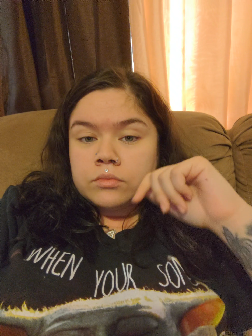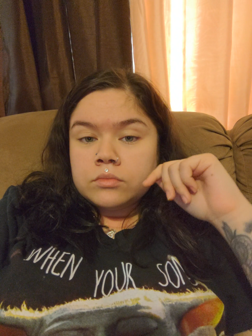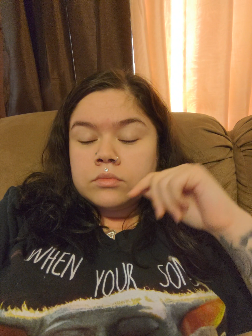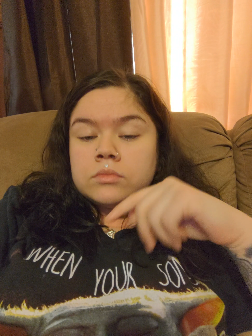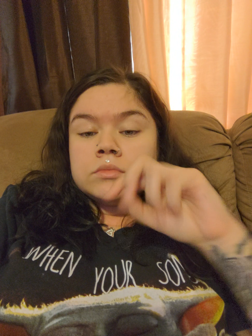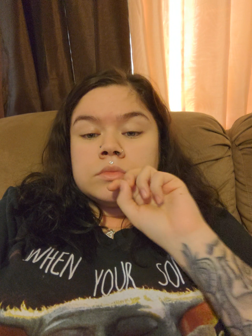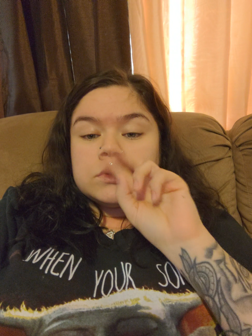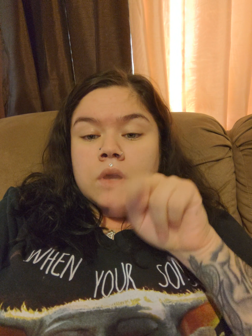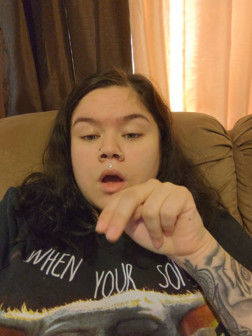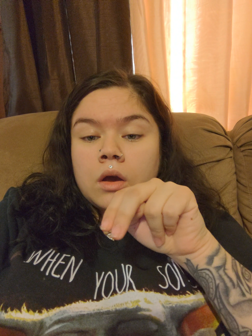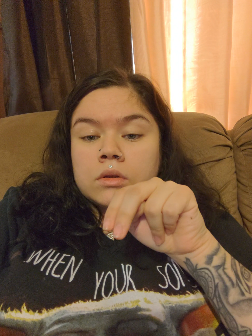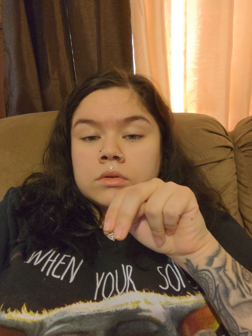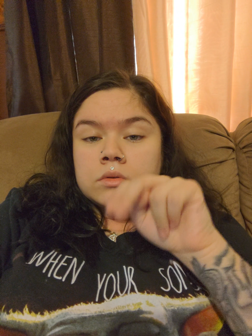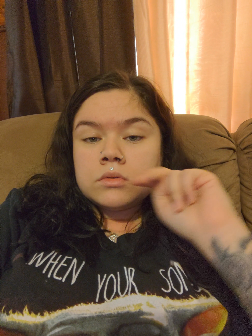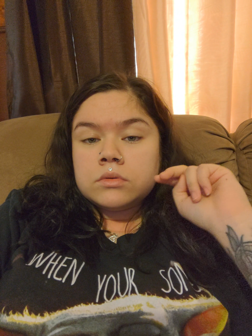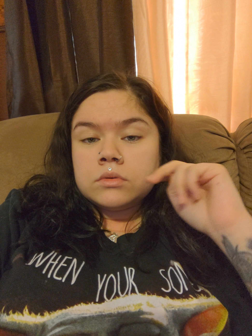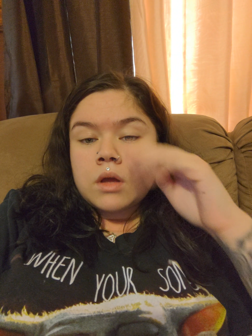tongue